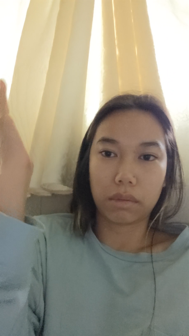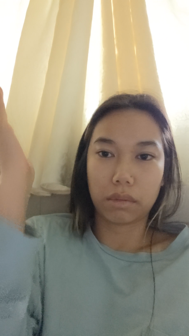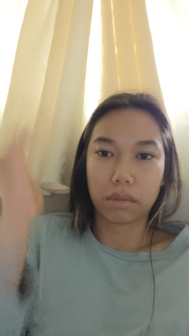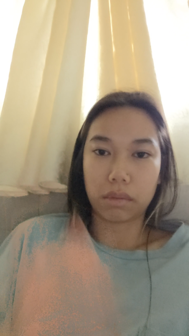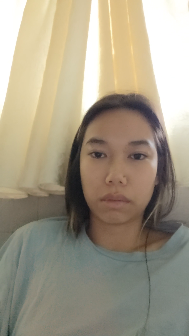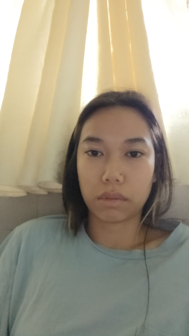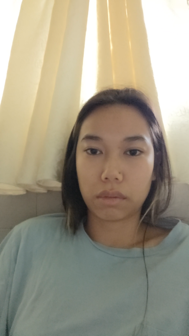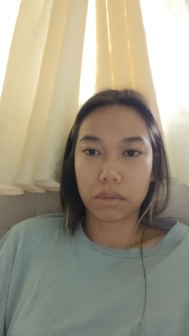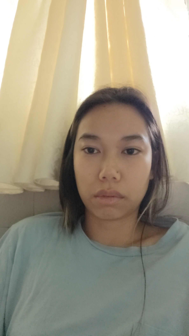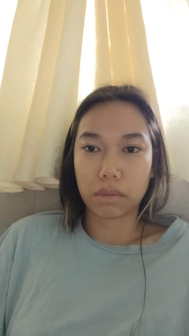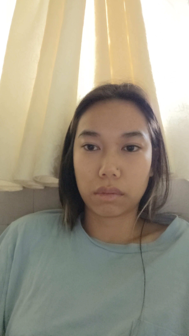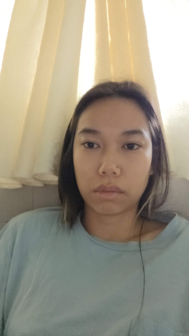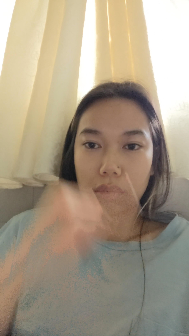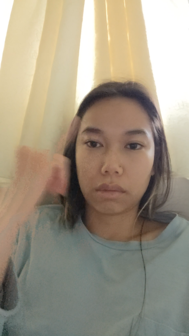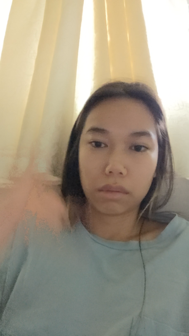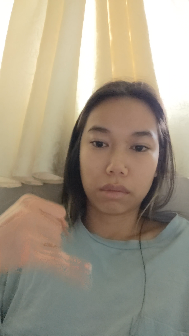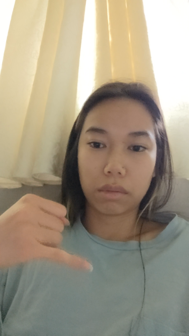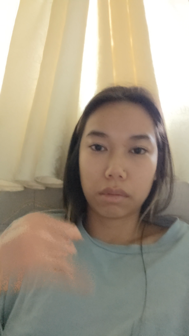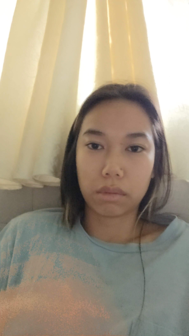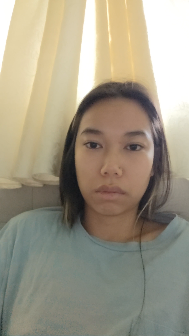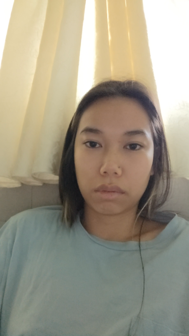last